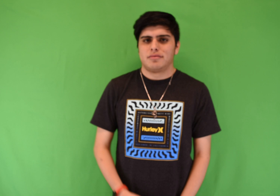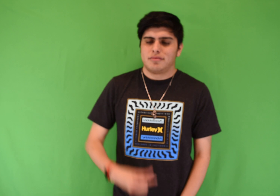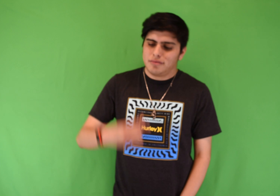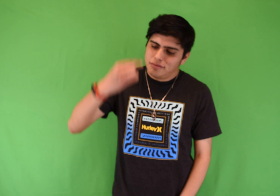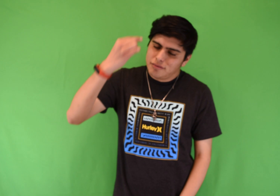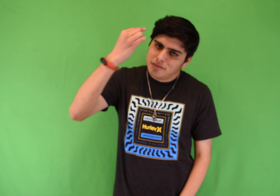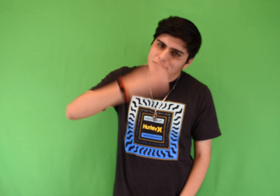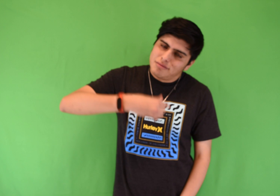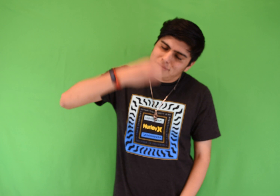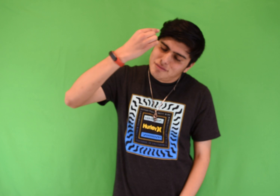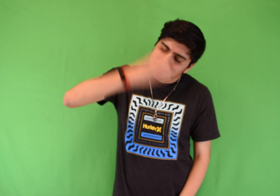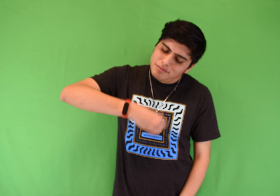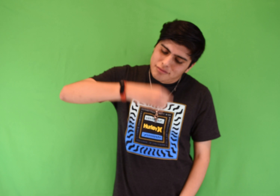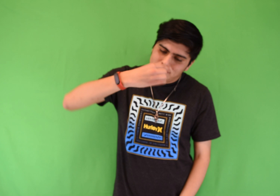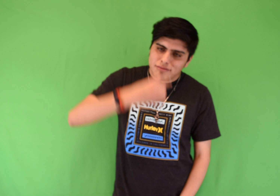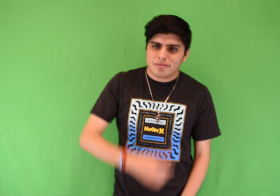gripe